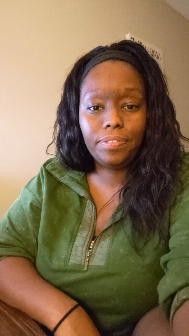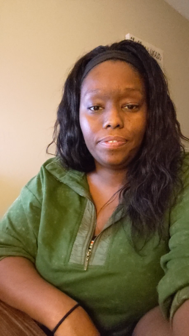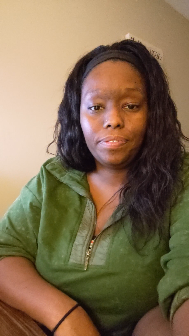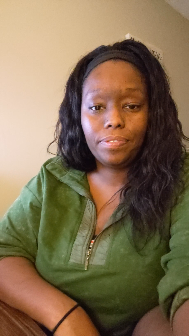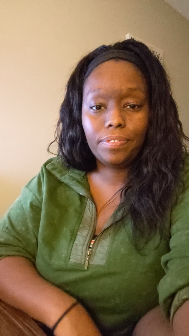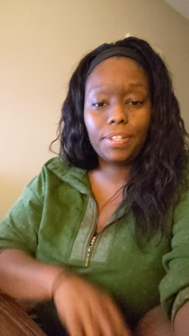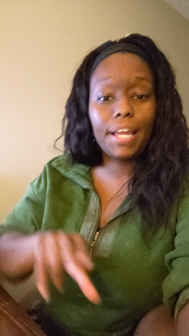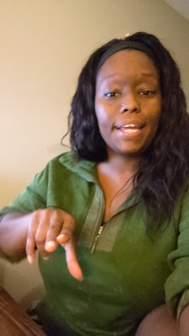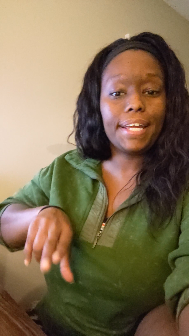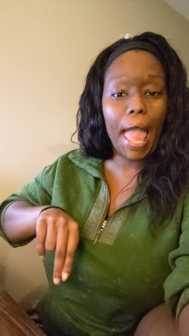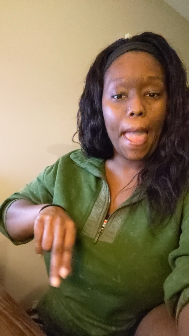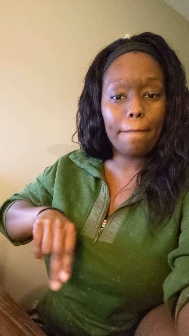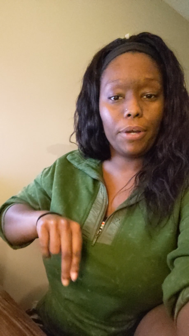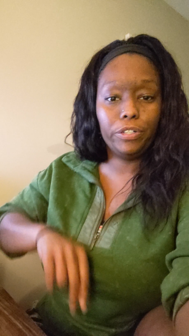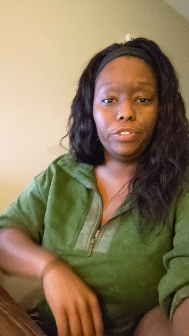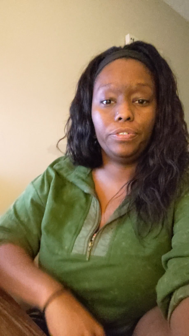diaper